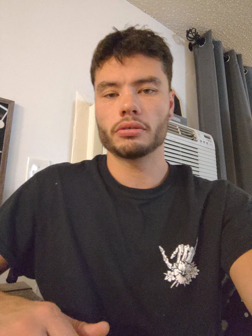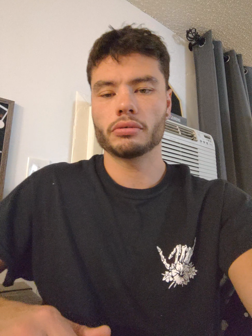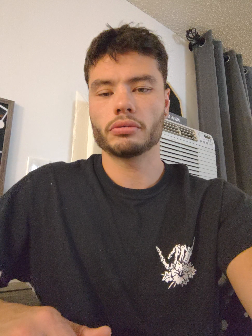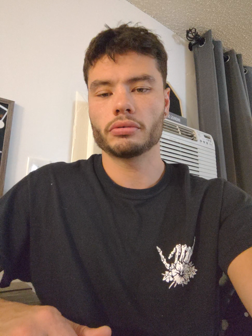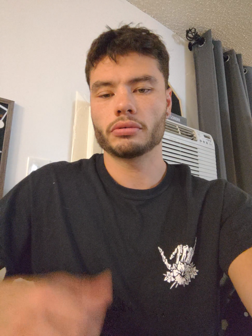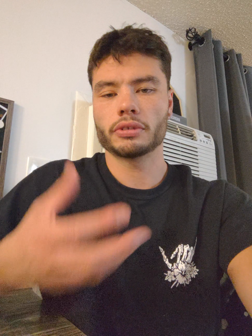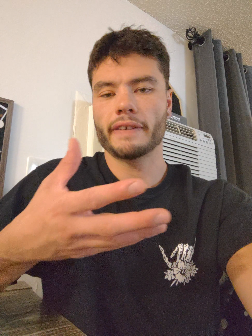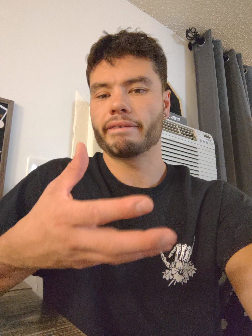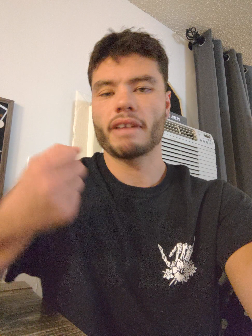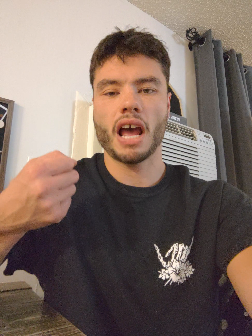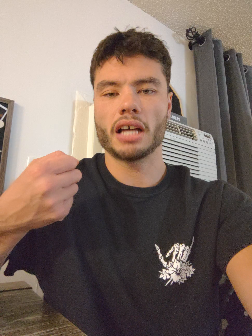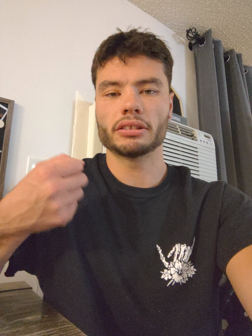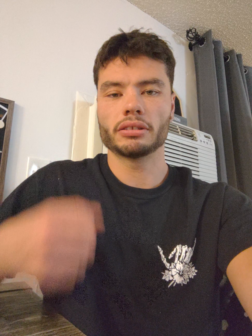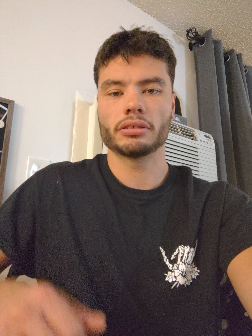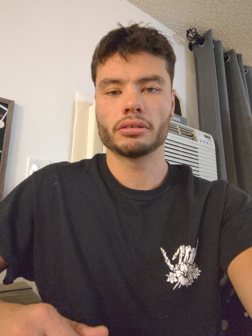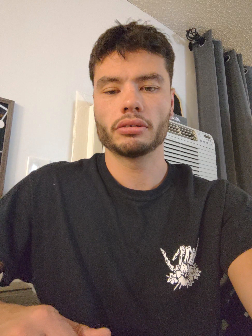fast